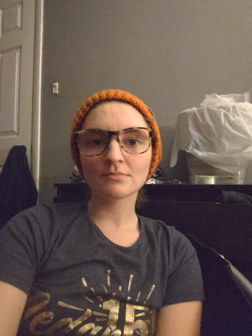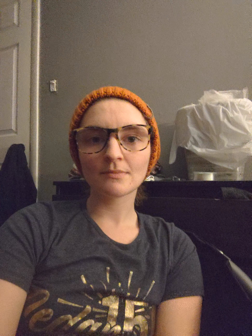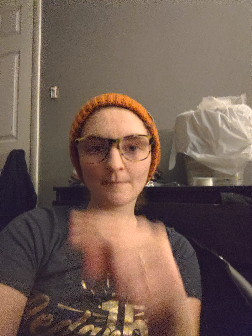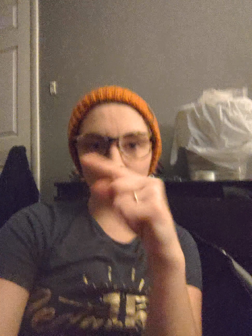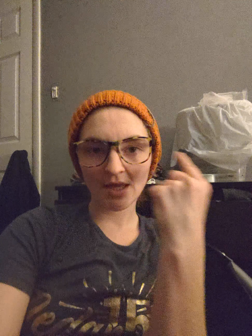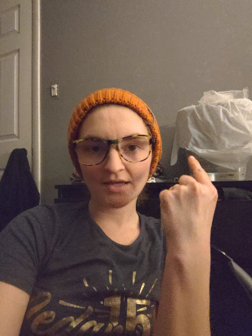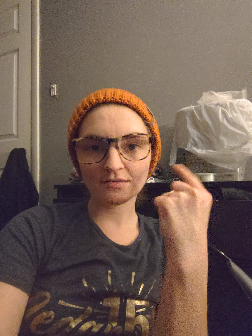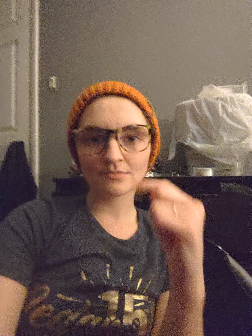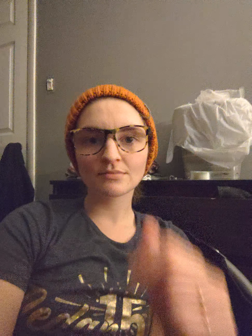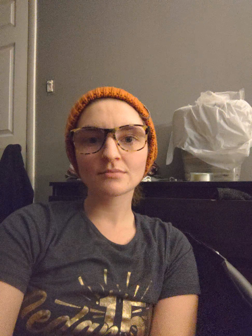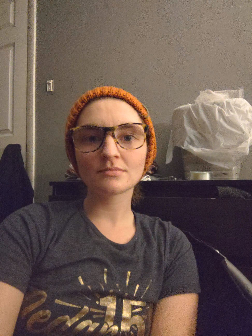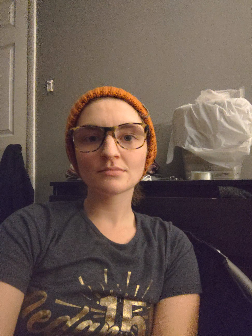black